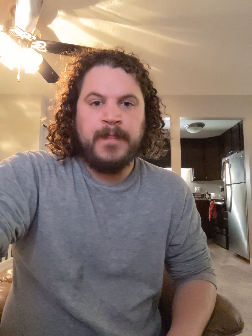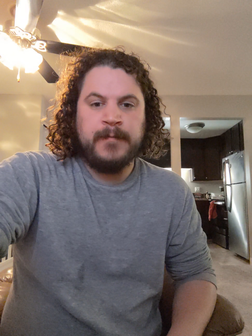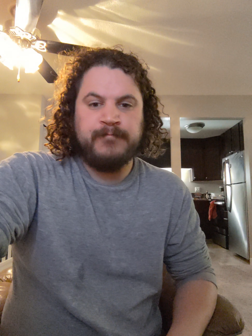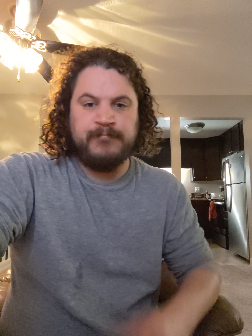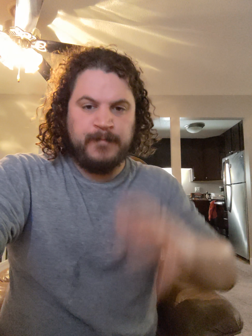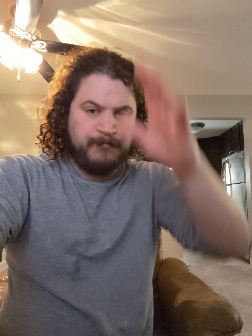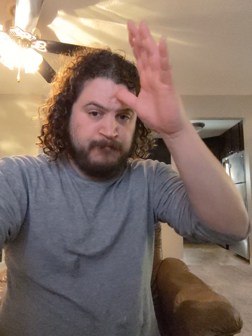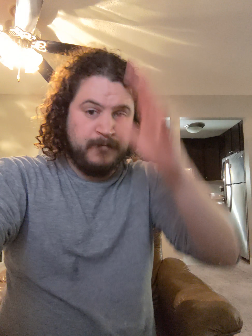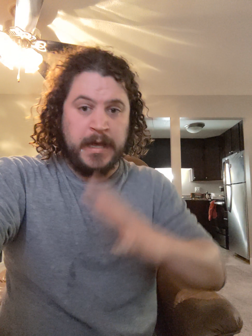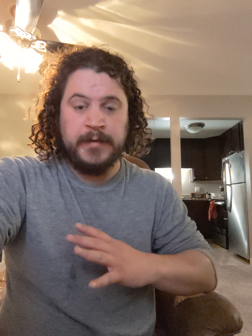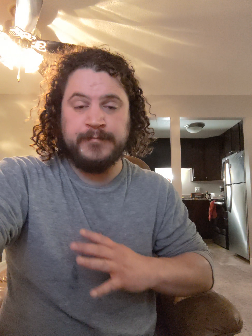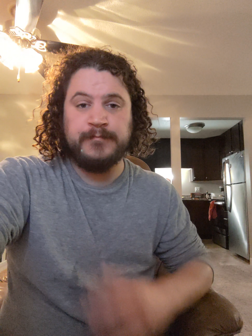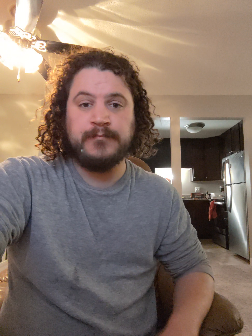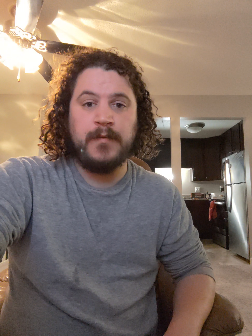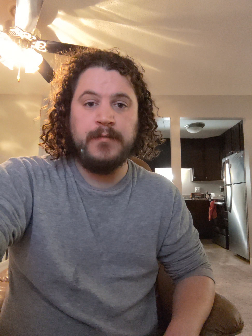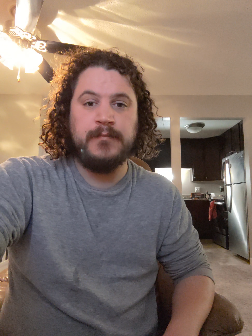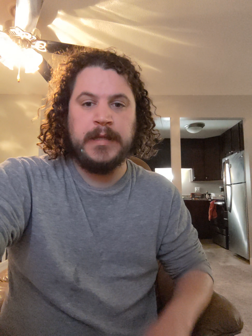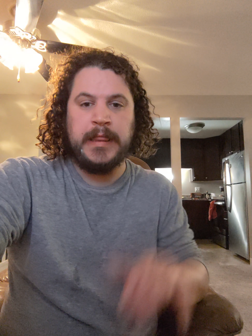man